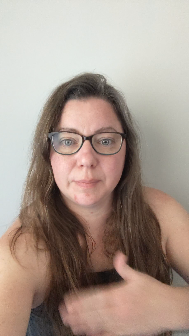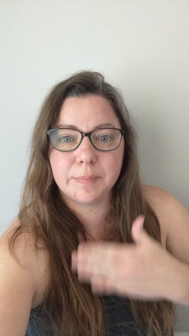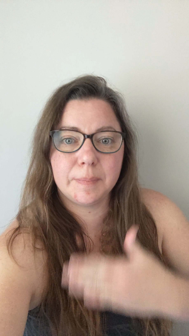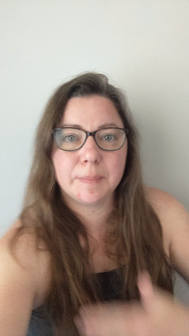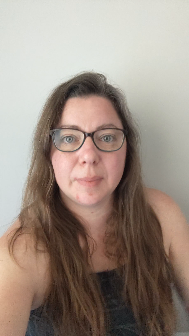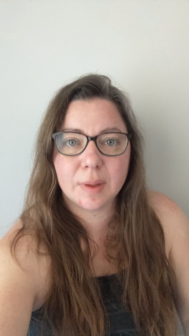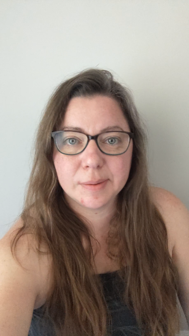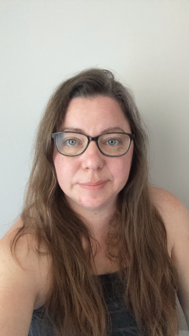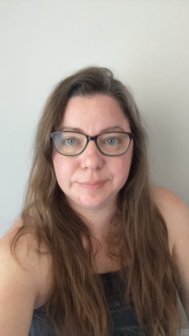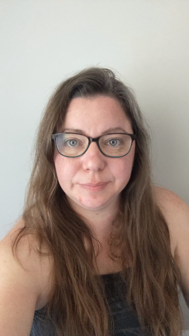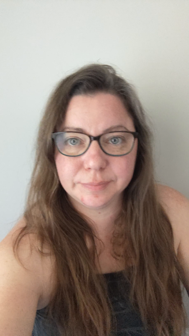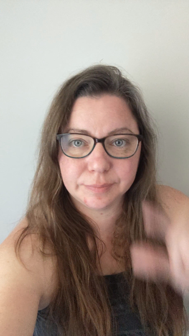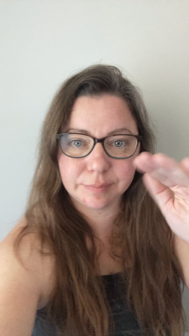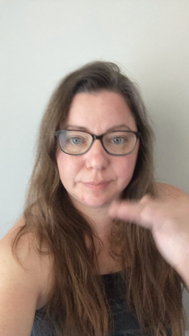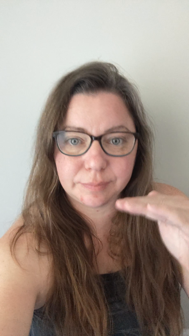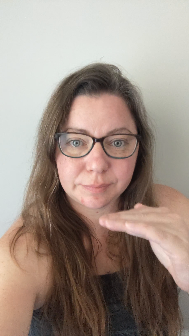little